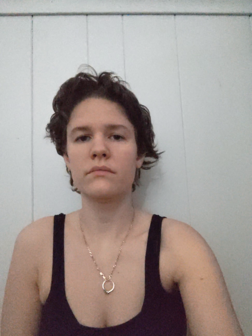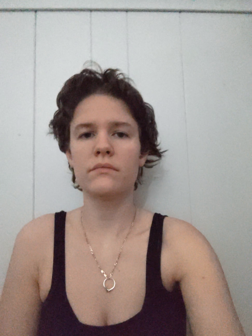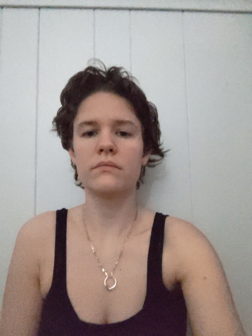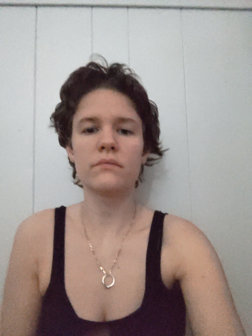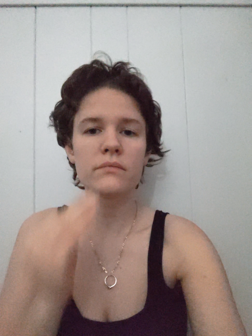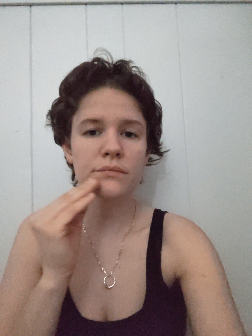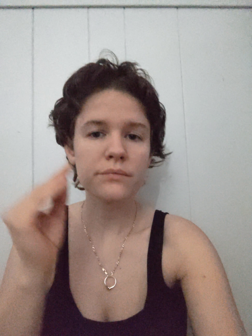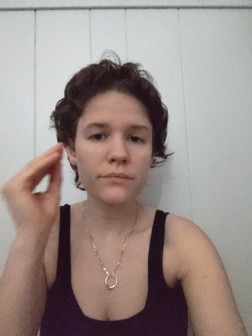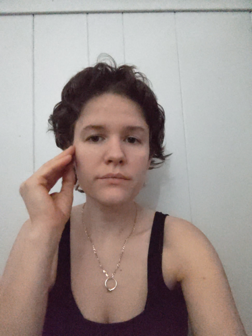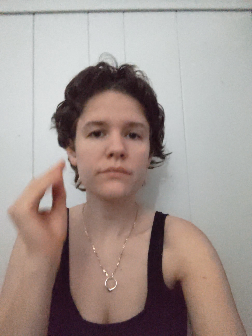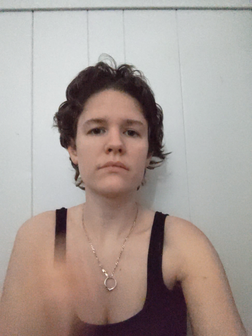home